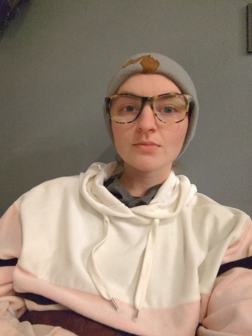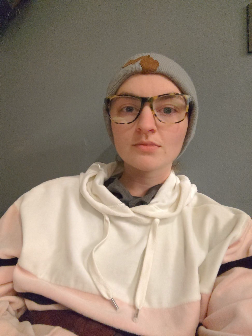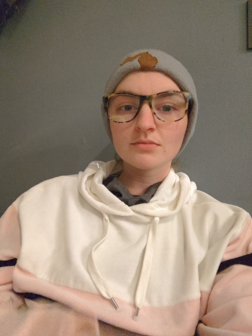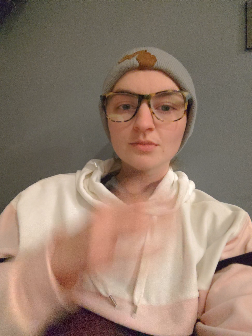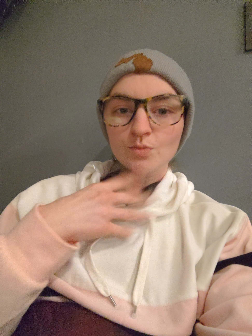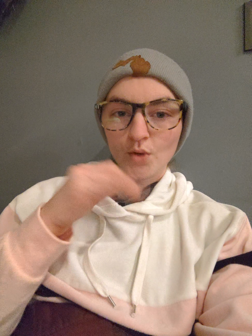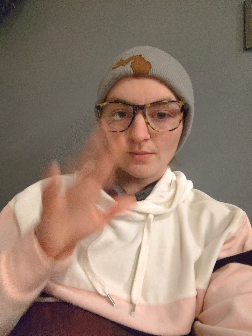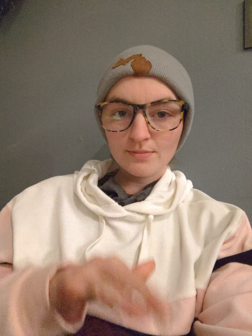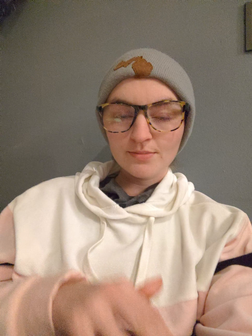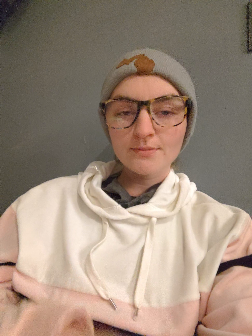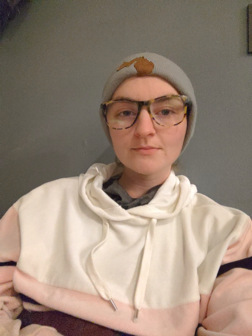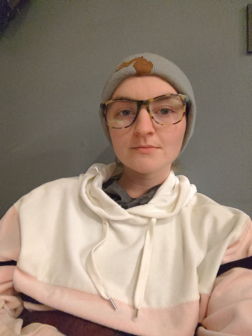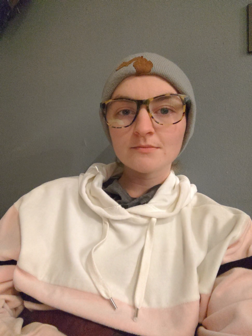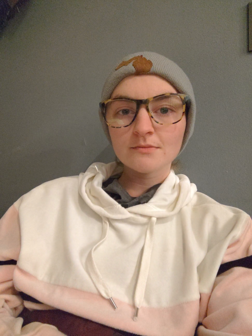snow